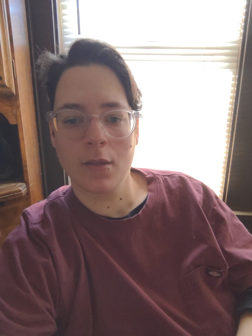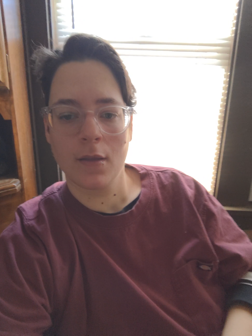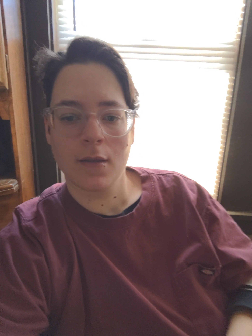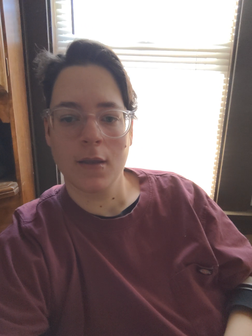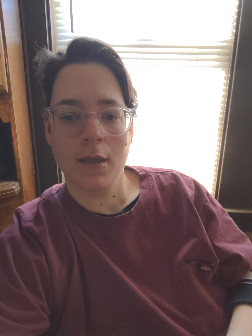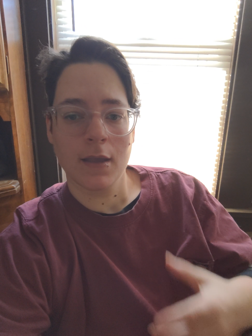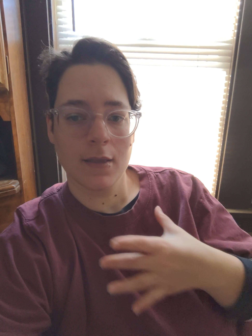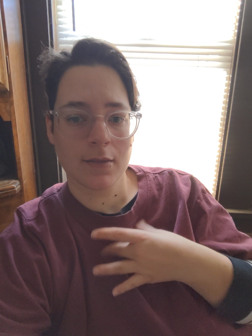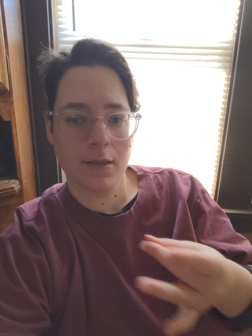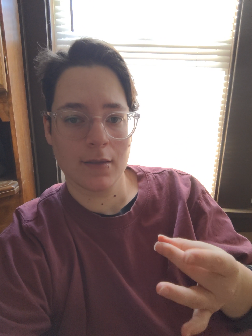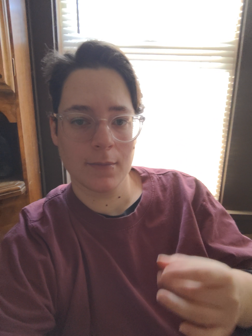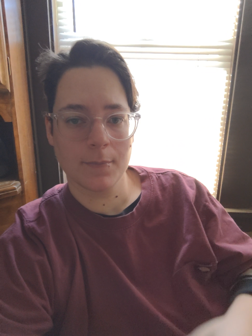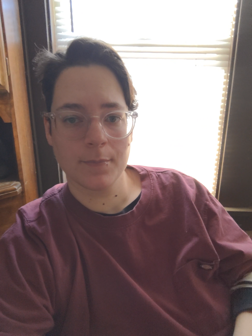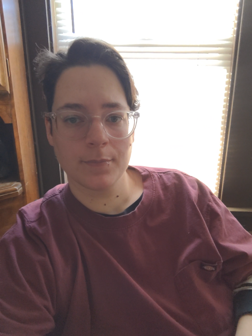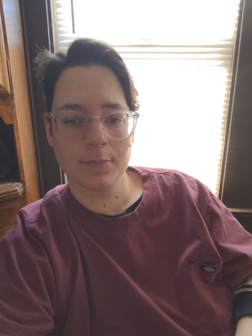like